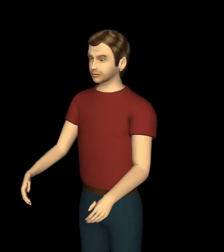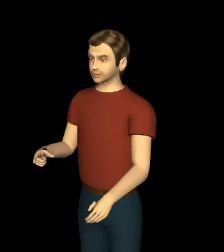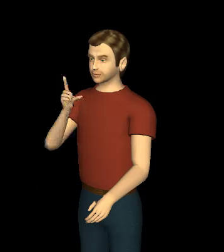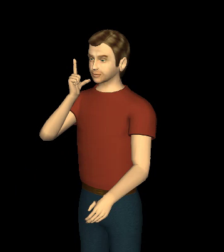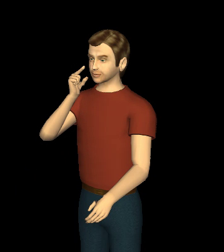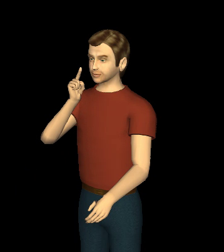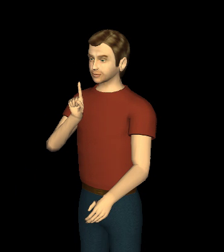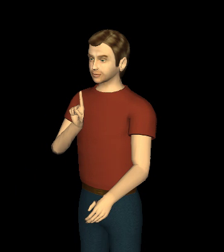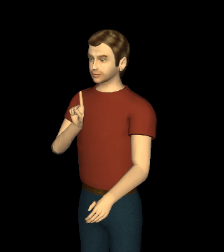والدين